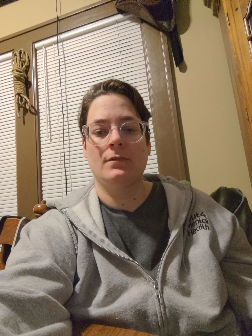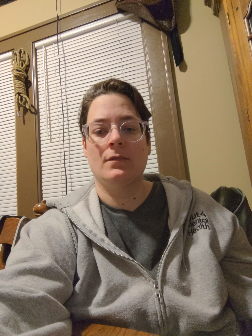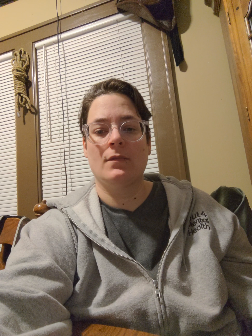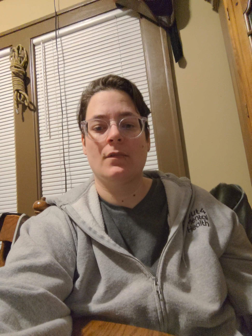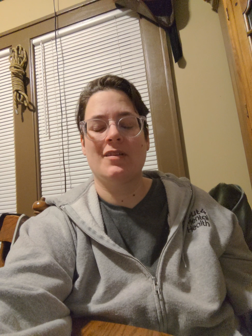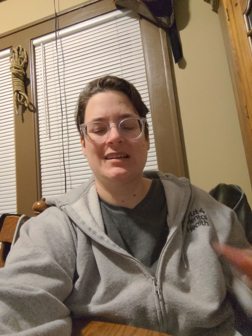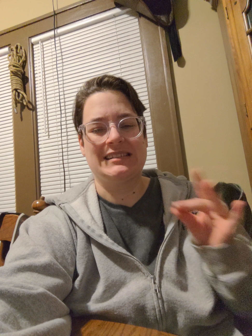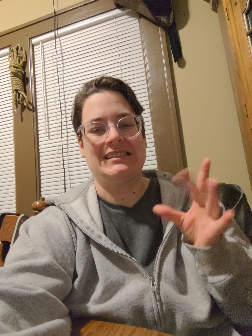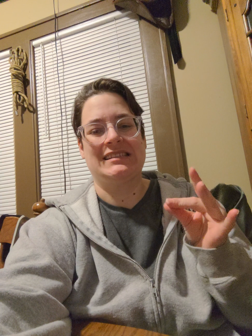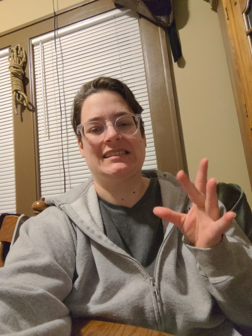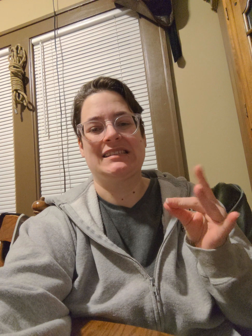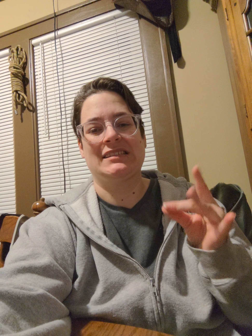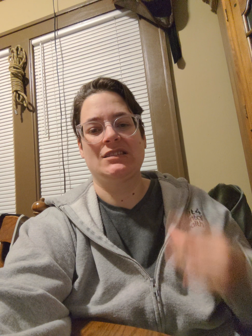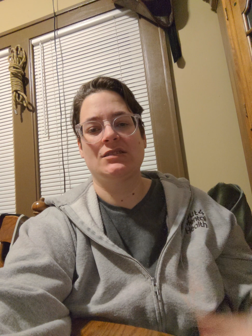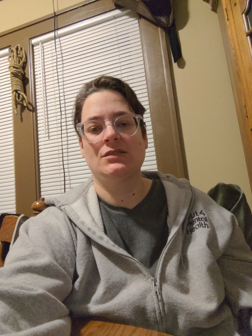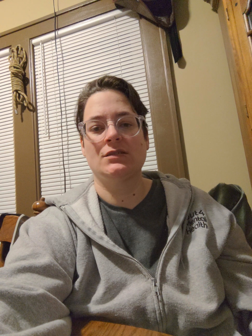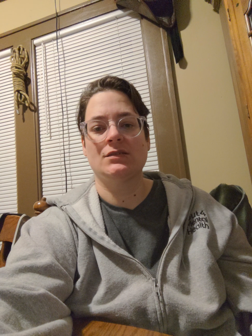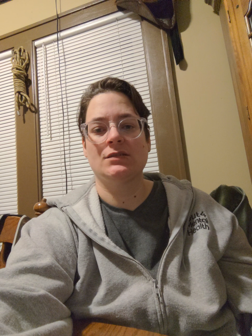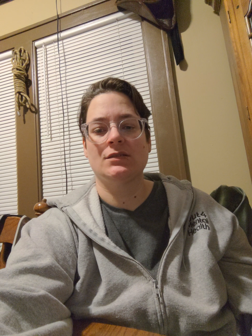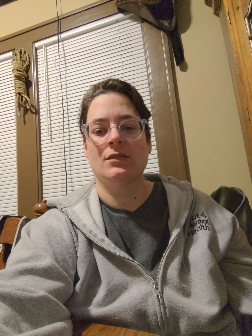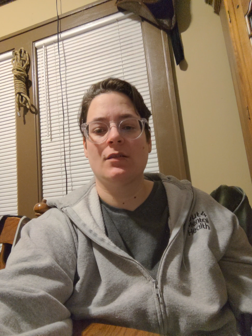sticky